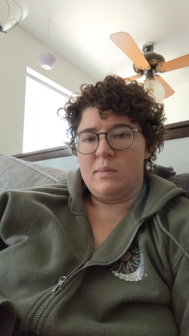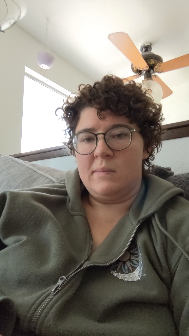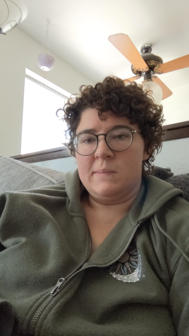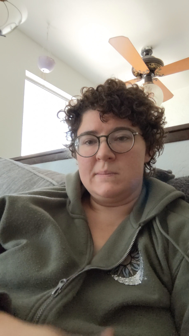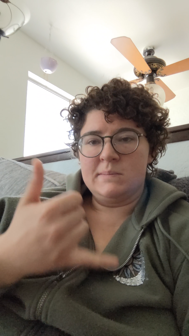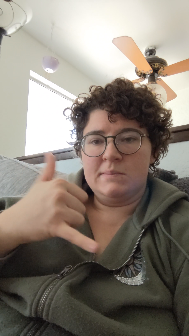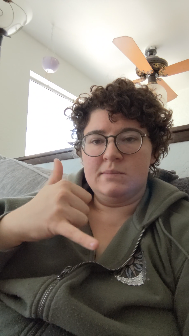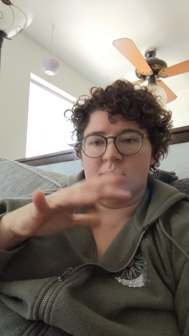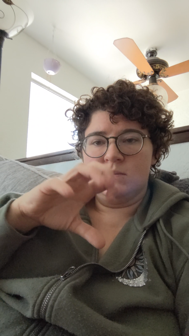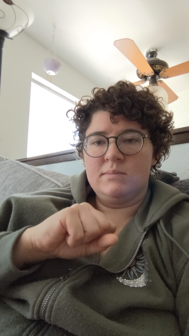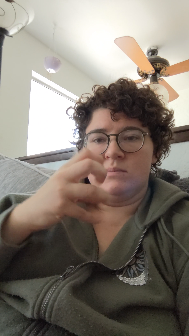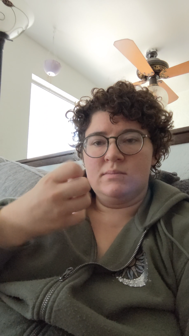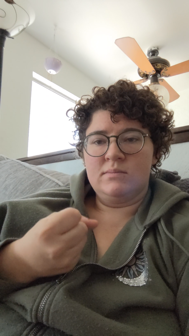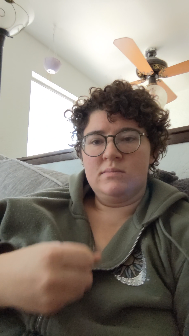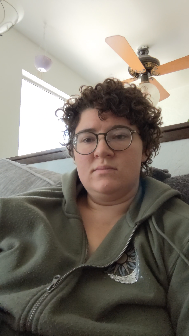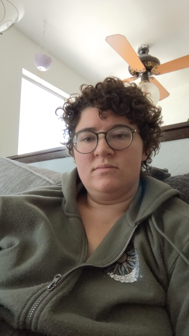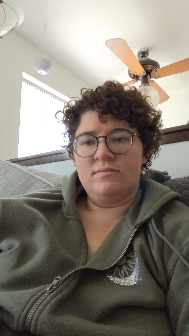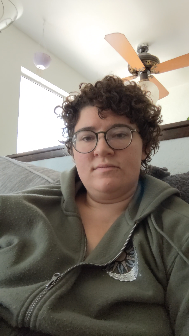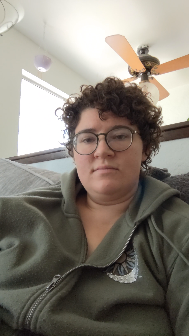play dough